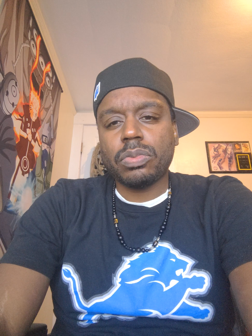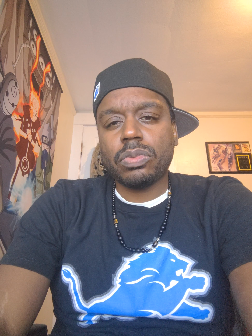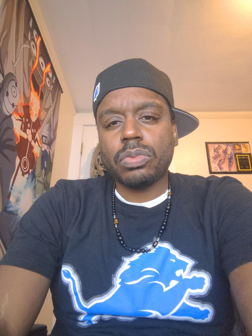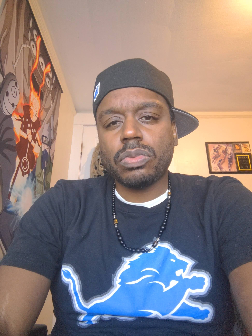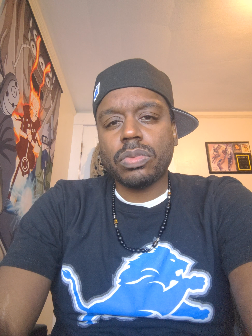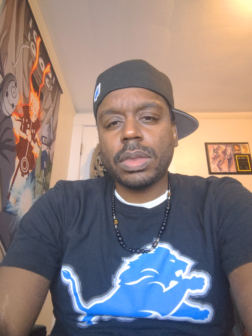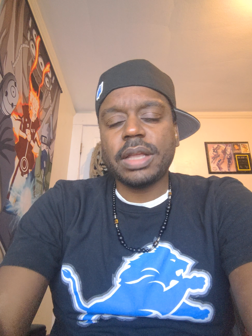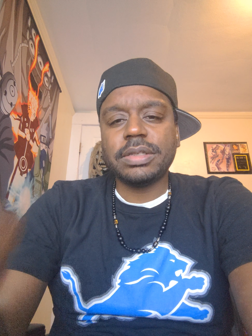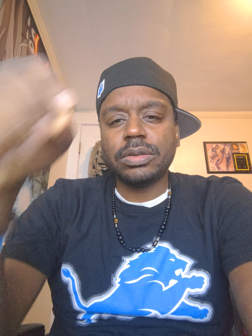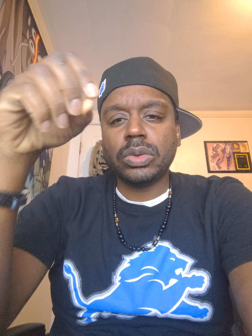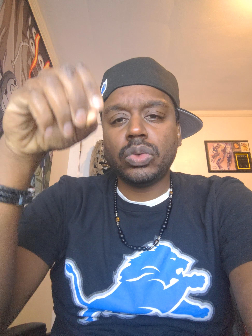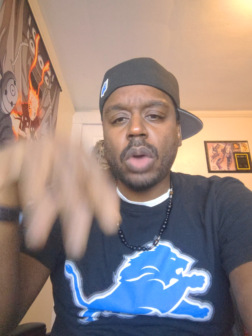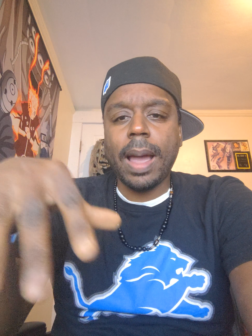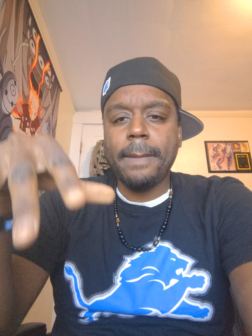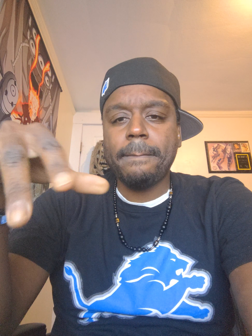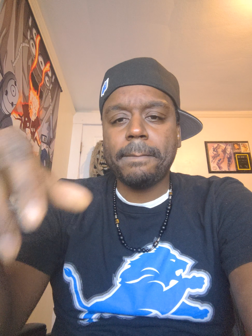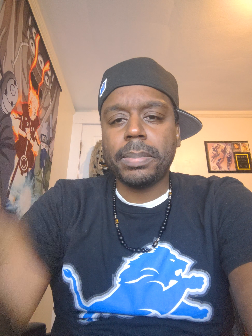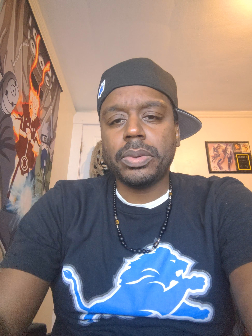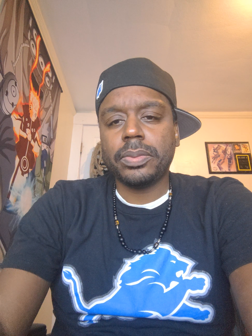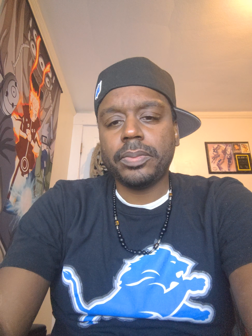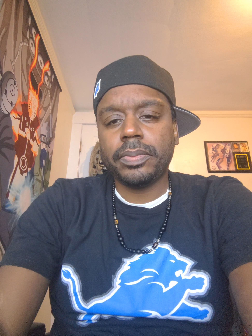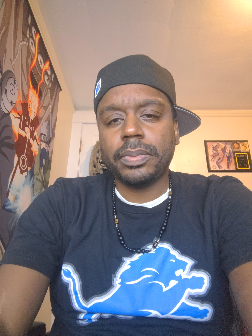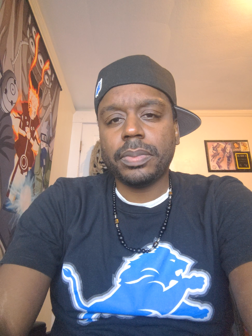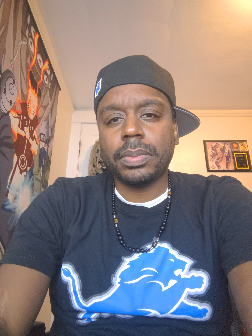drop